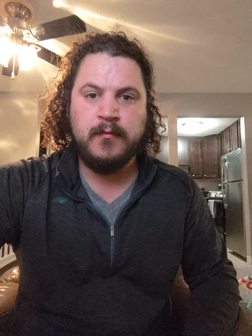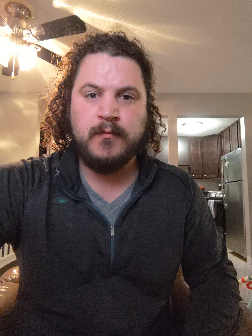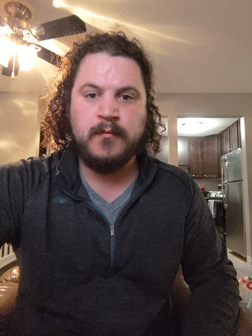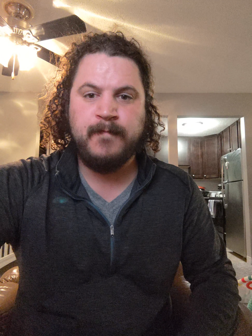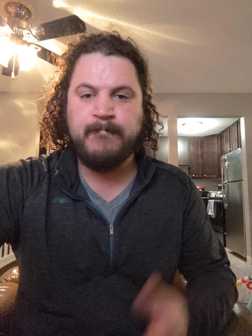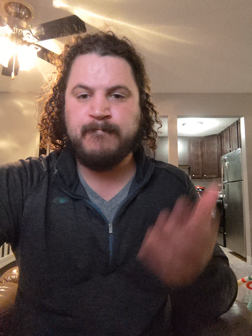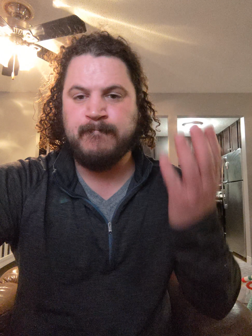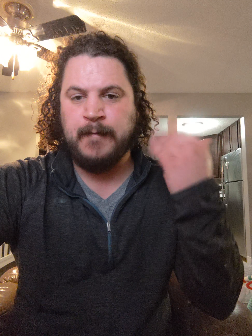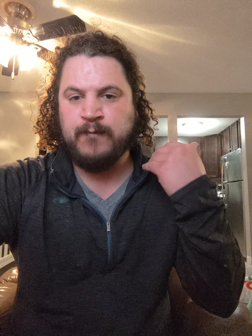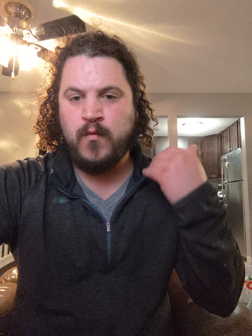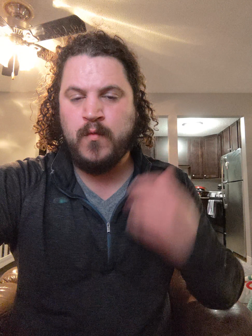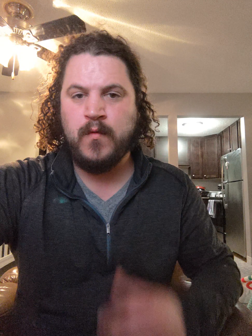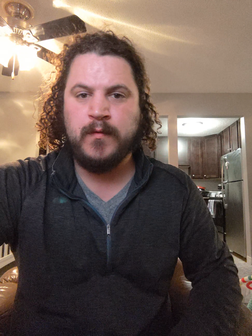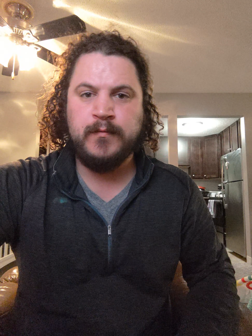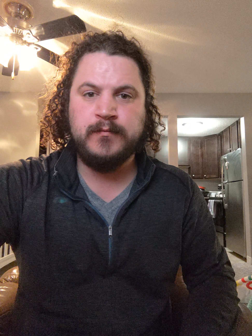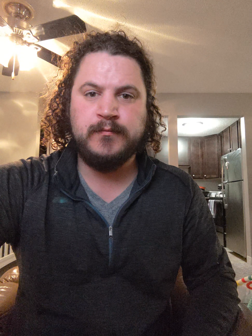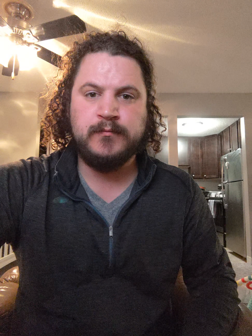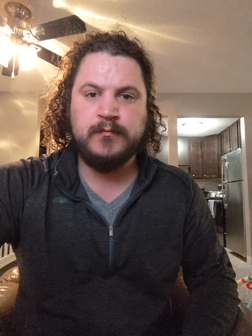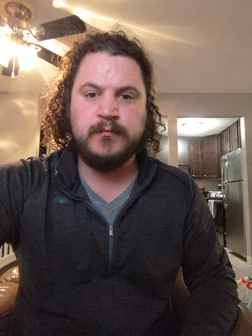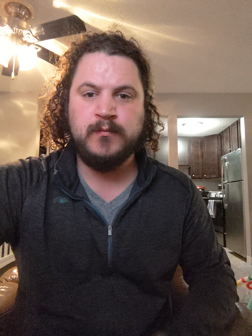before